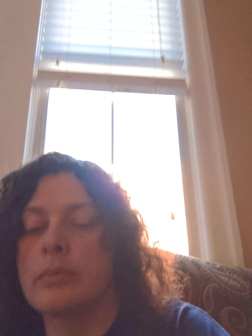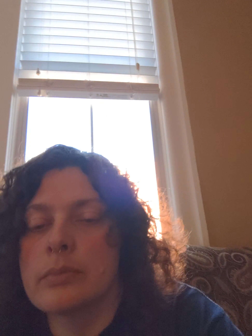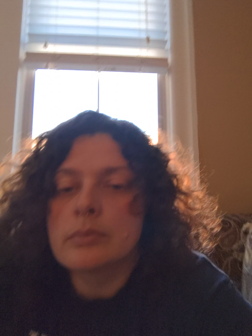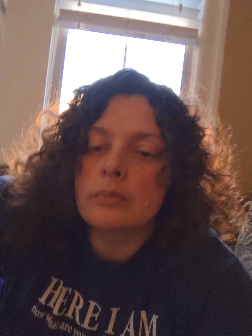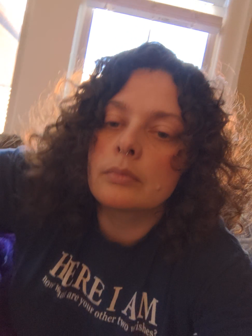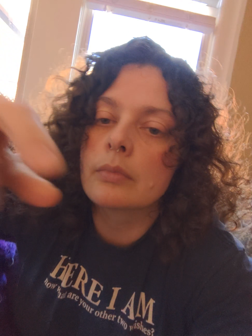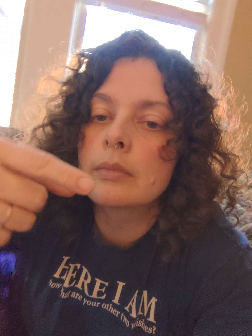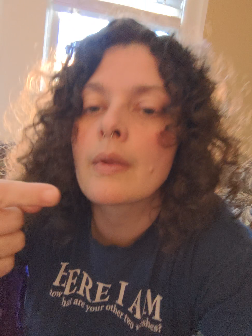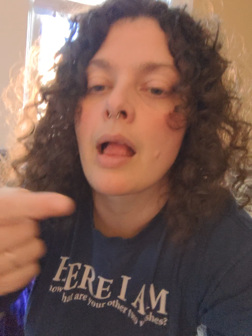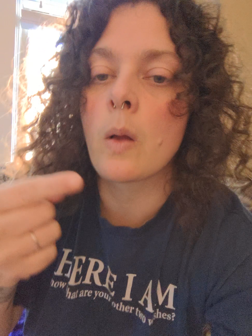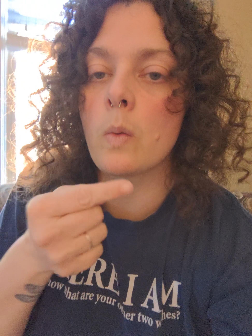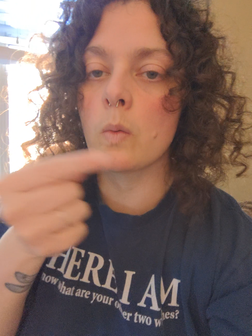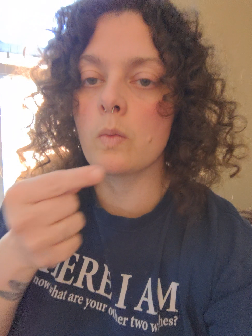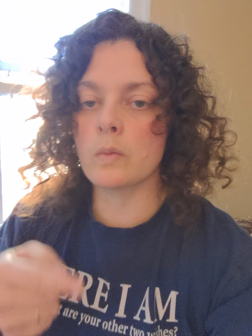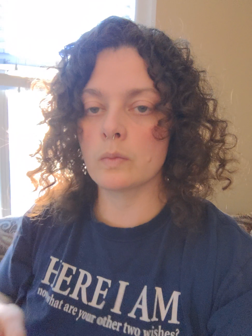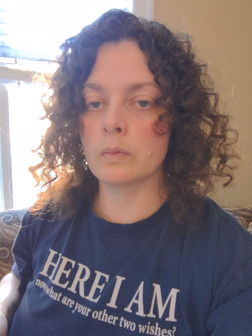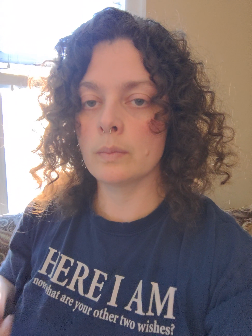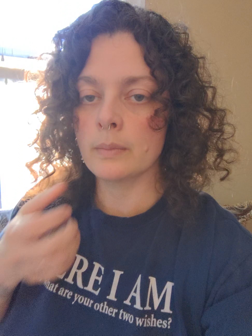owie